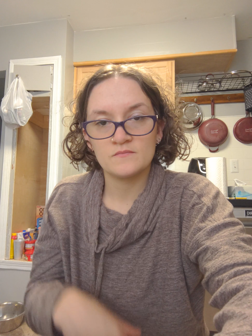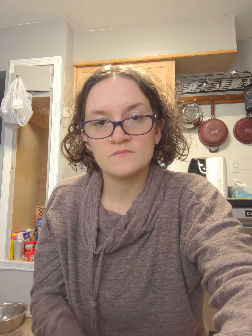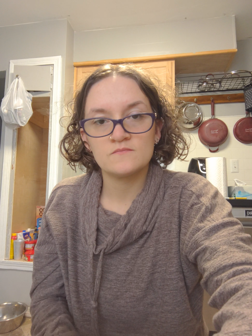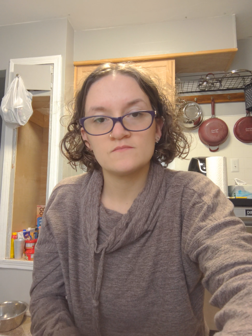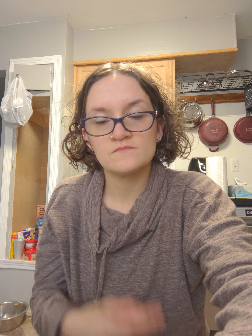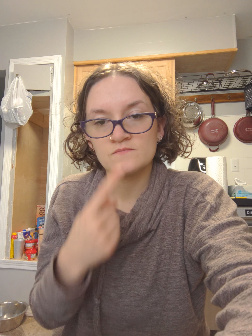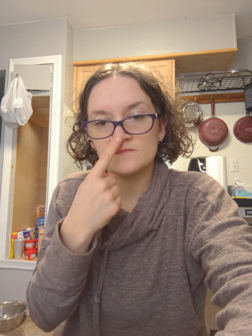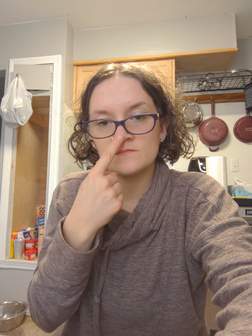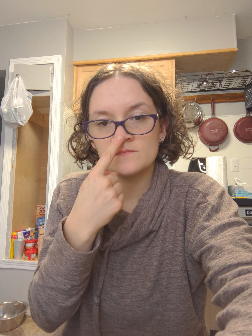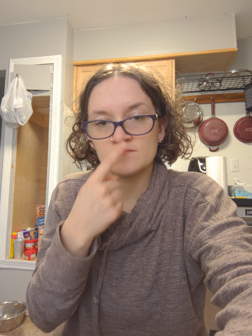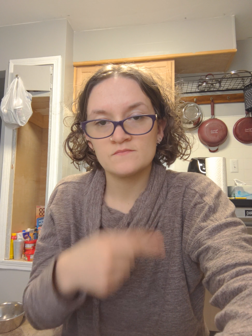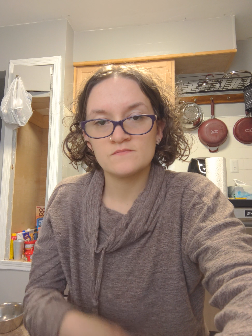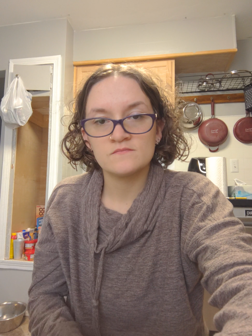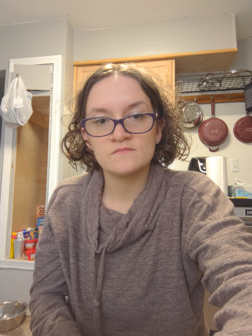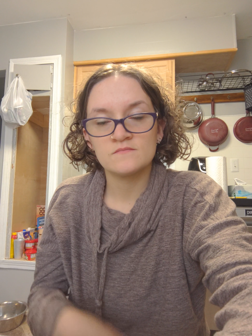nose